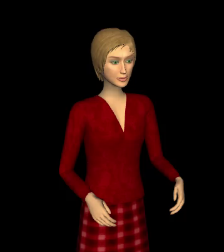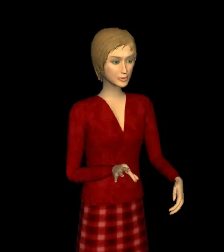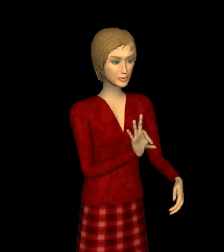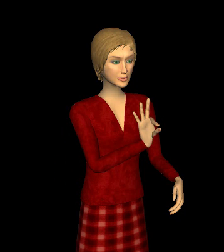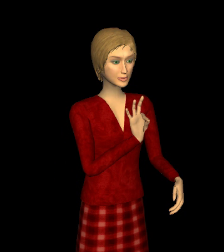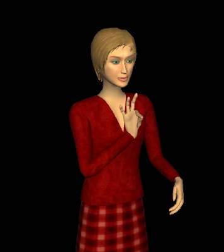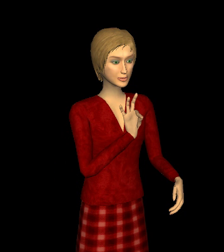دعوة